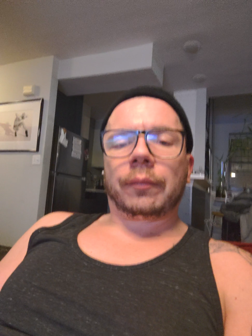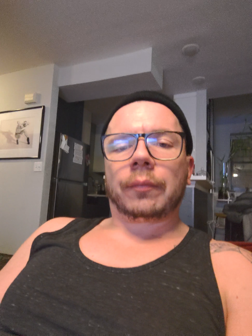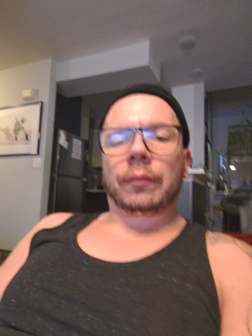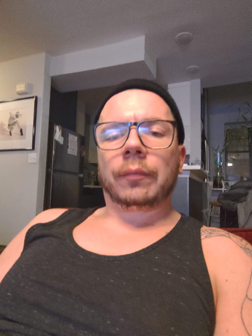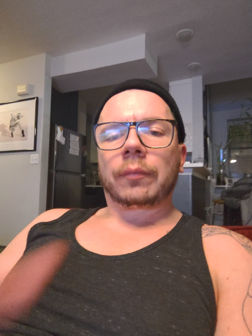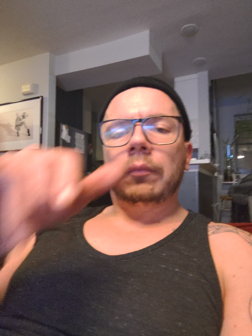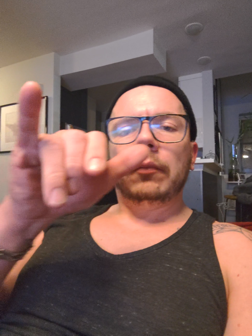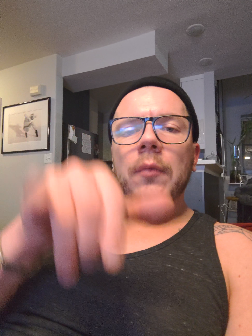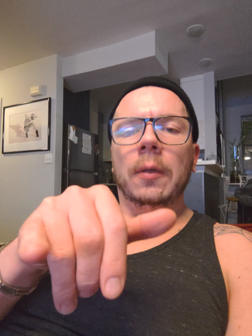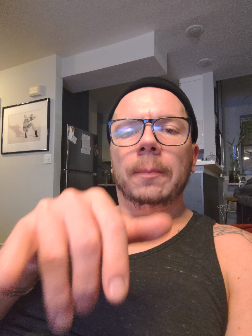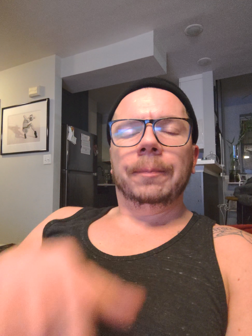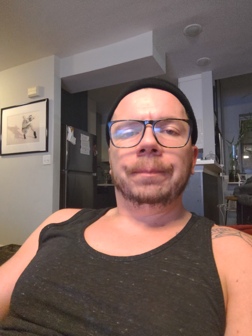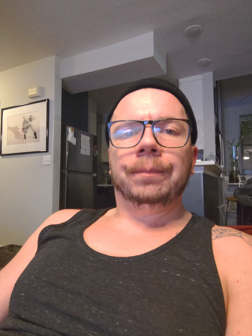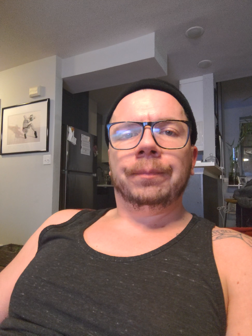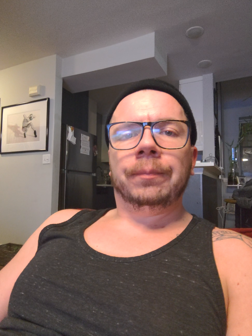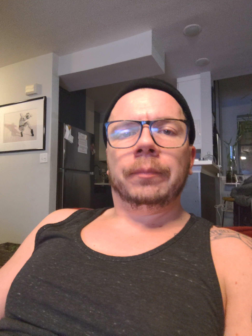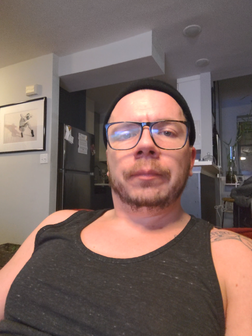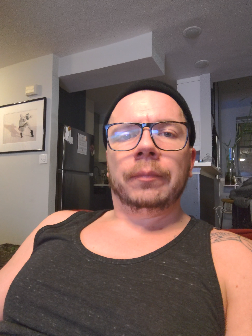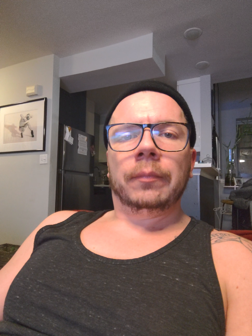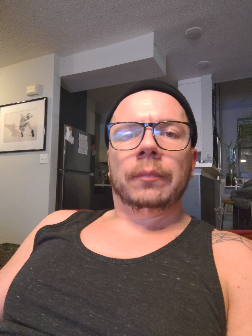stay